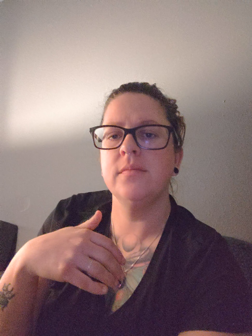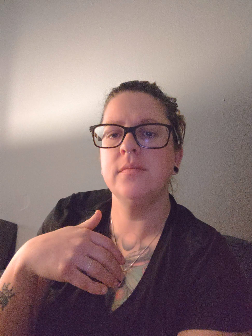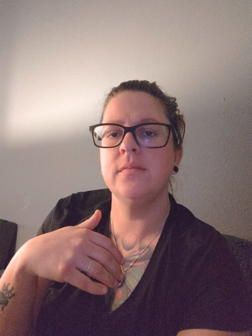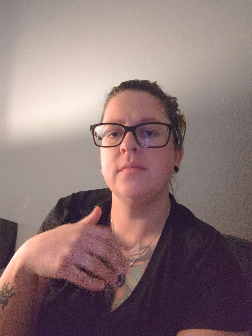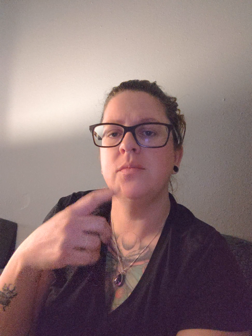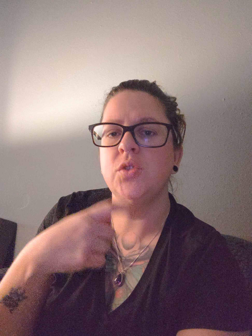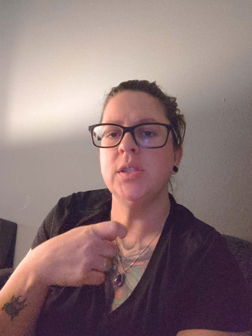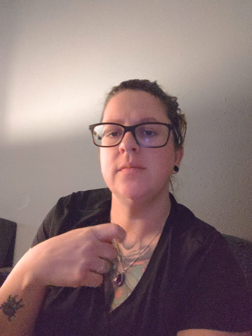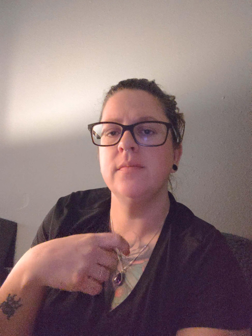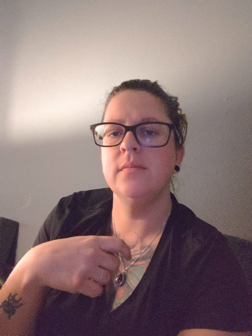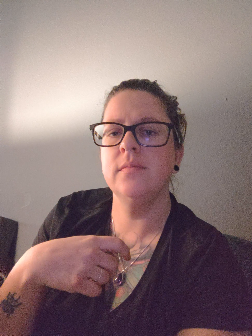red